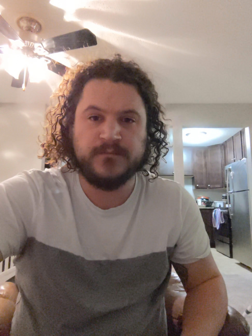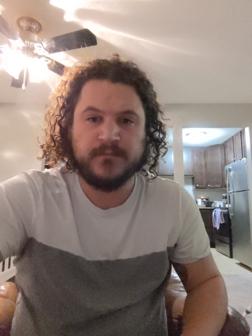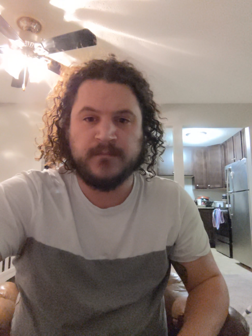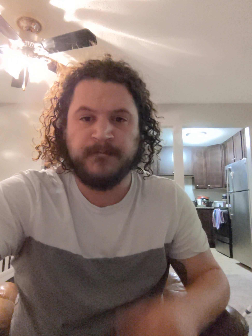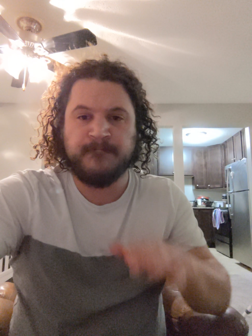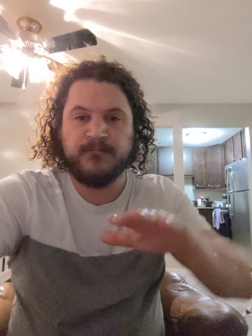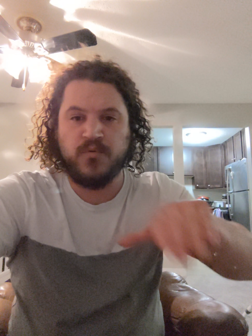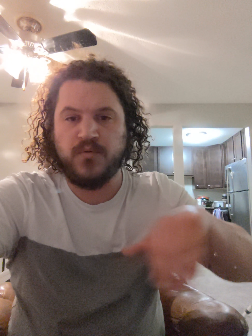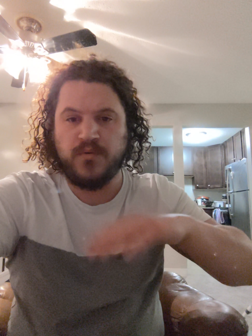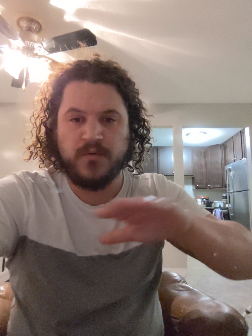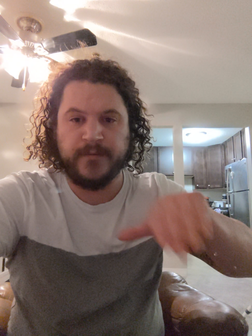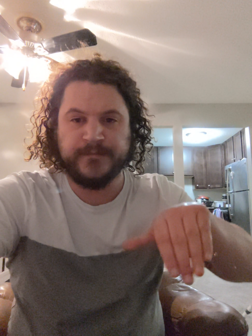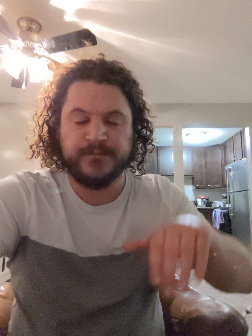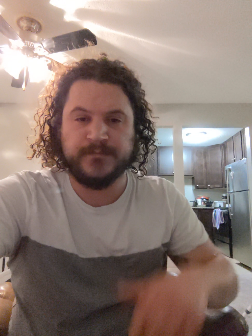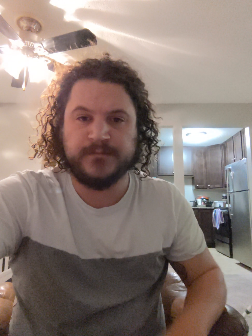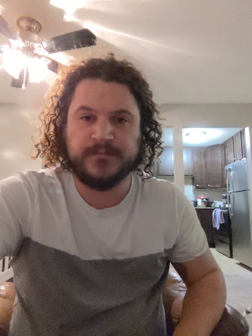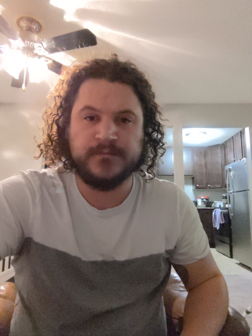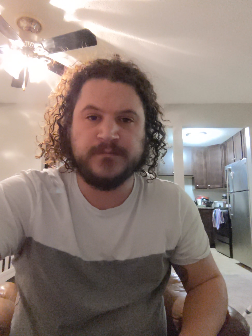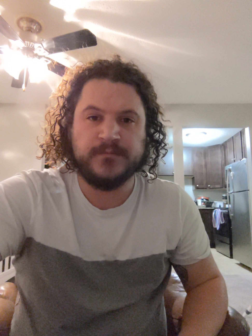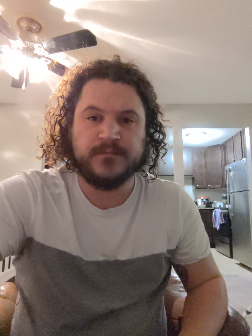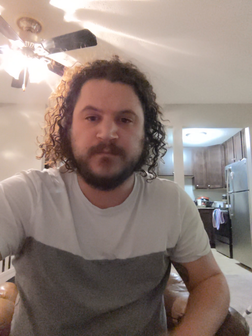pool